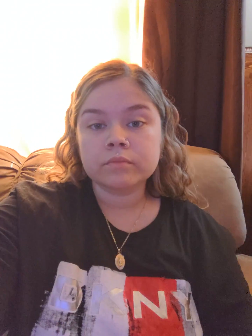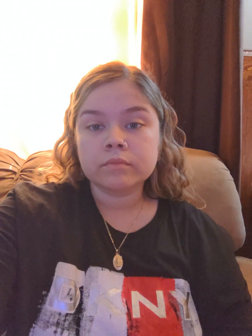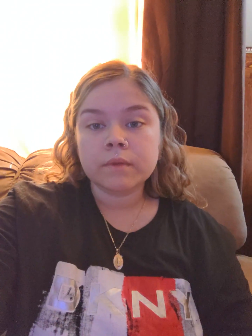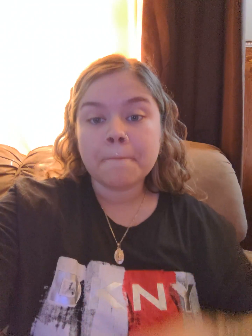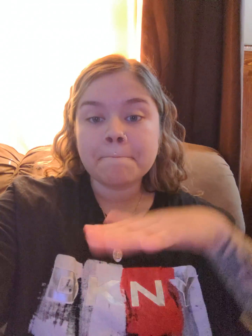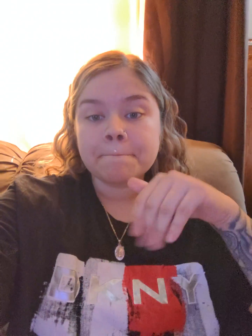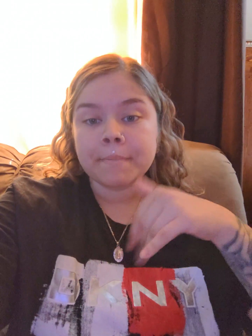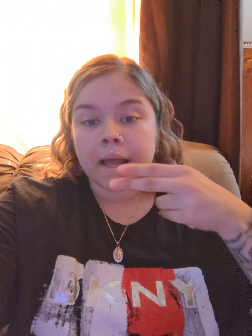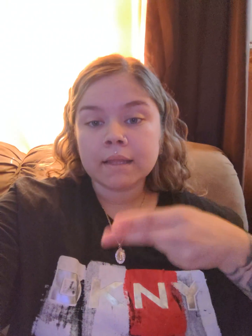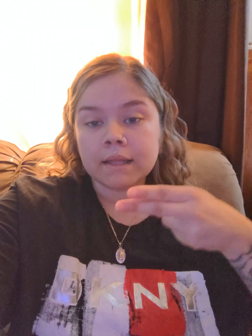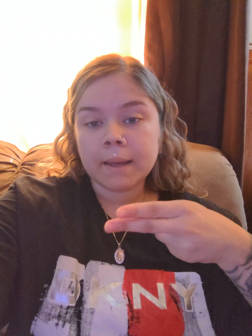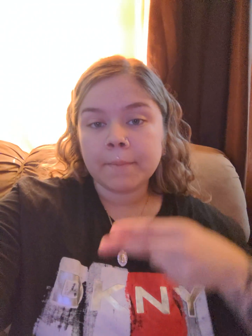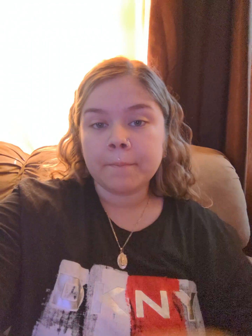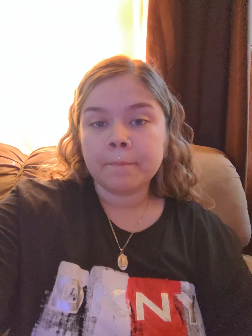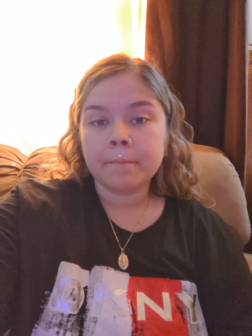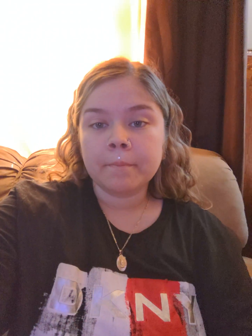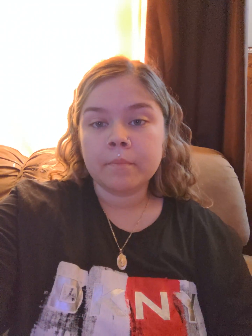pet's name